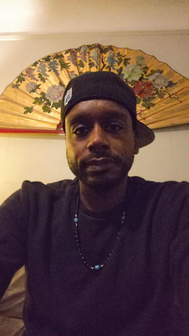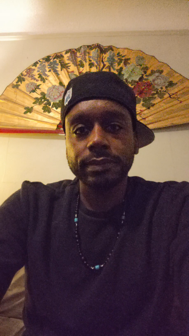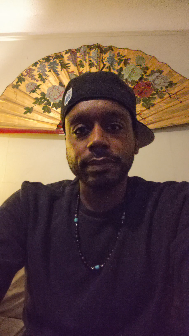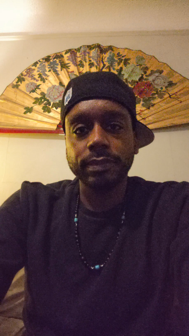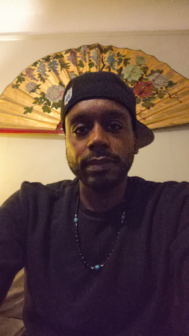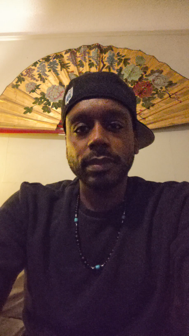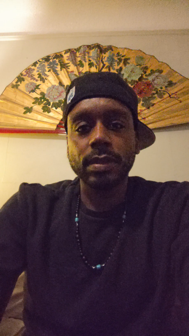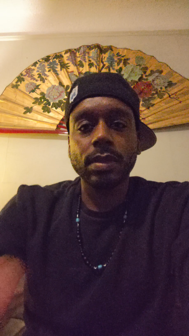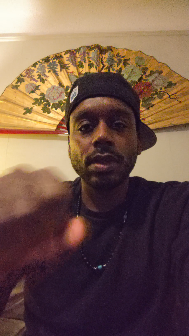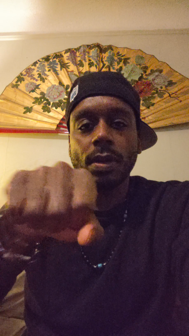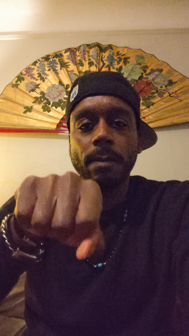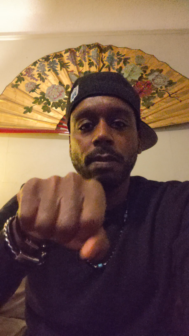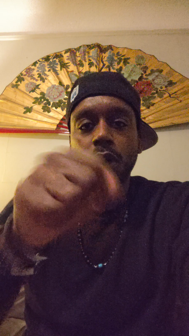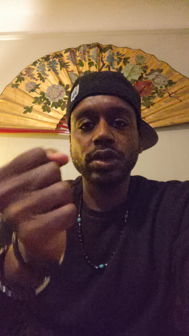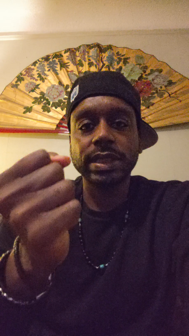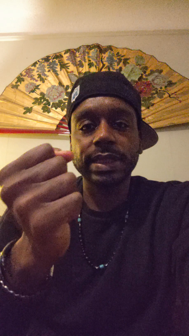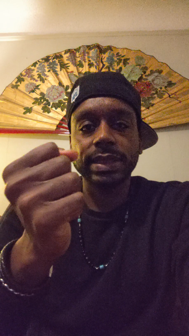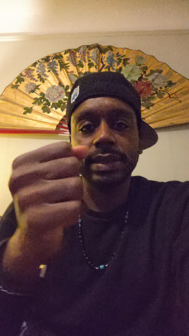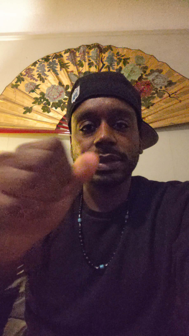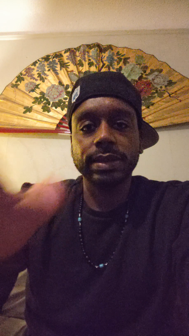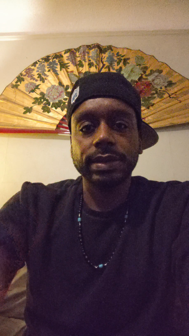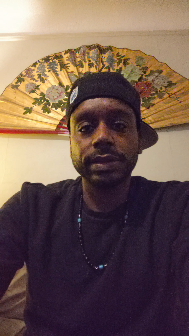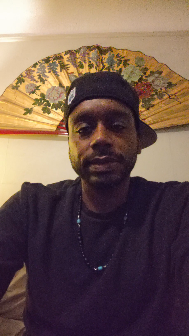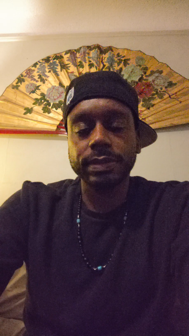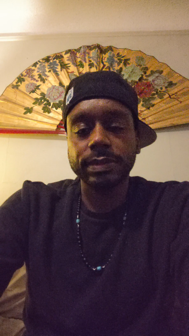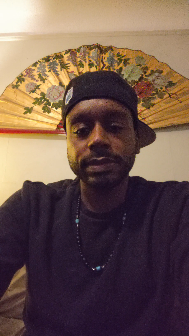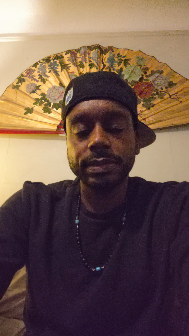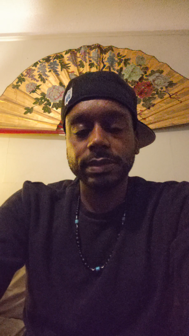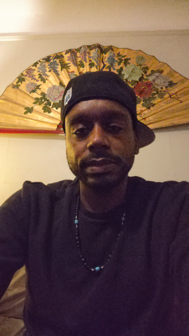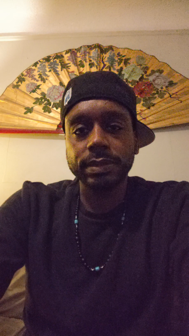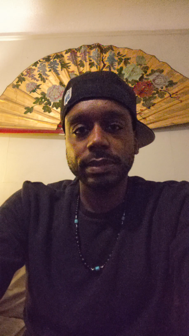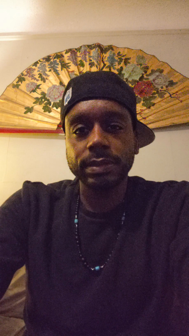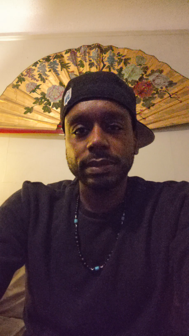broken